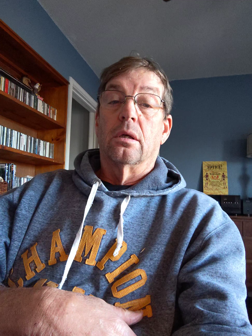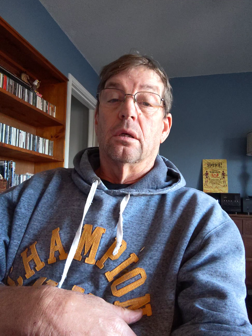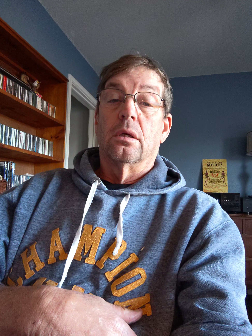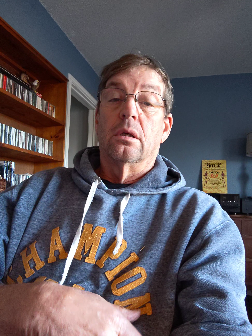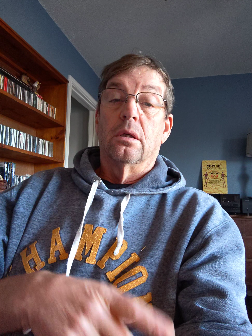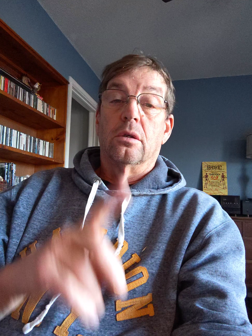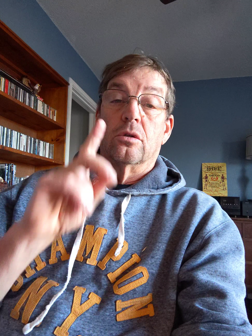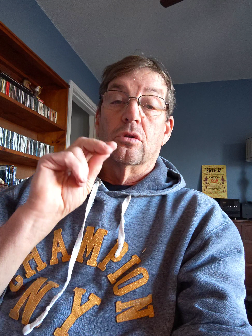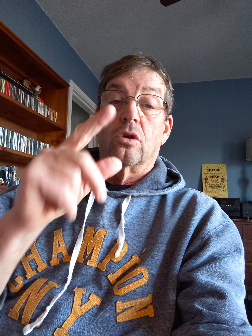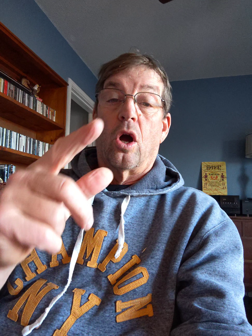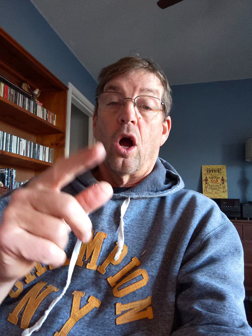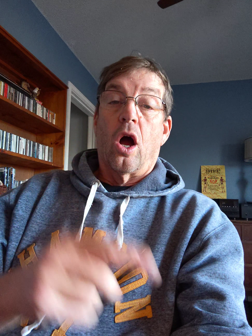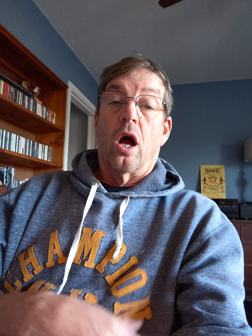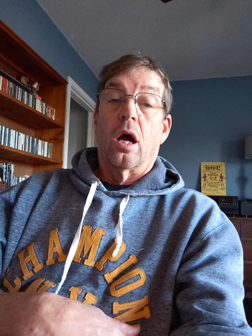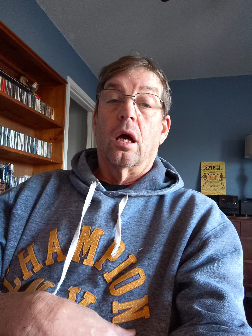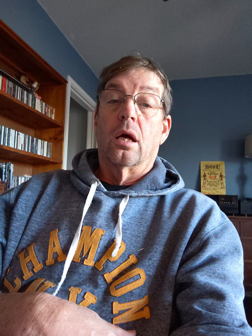dog